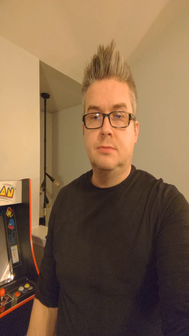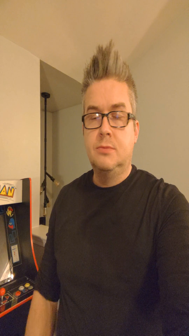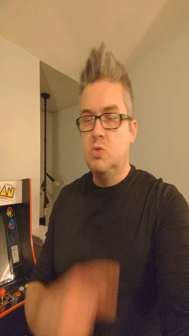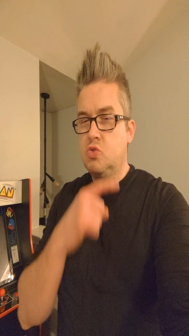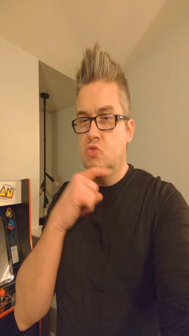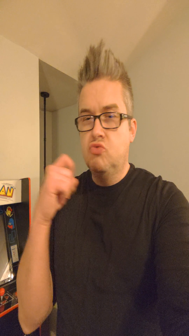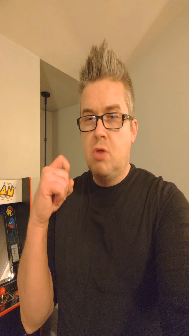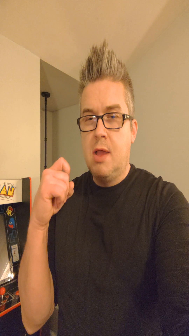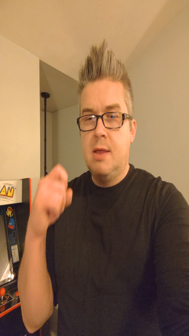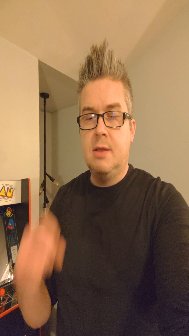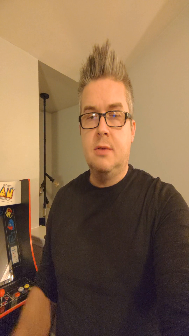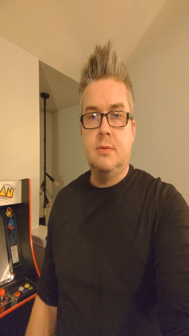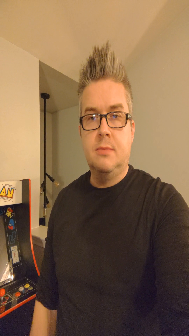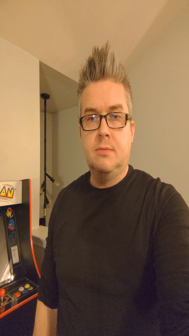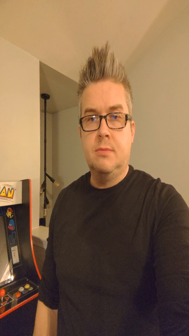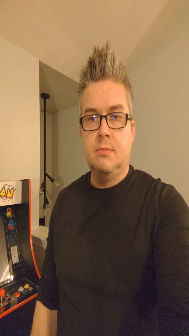dry